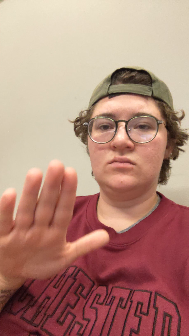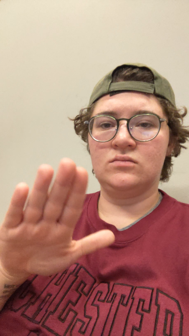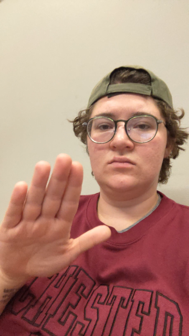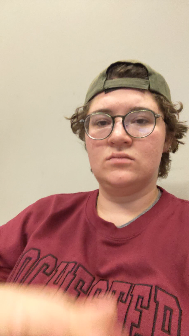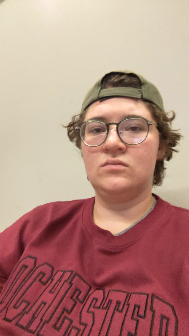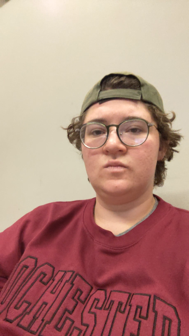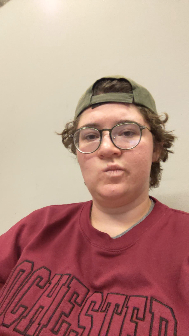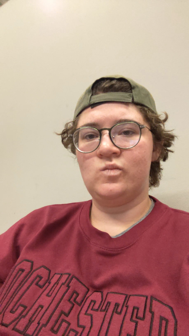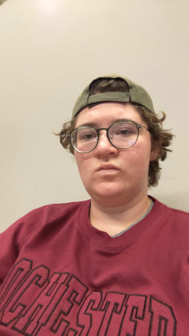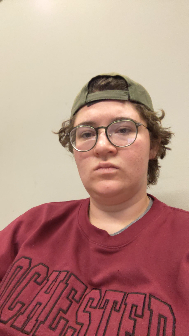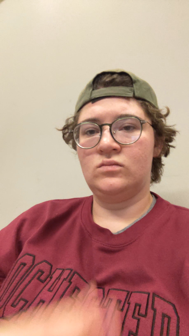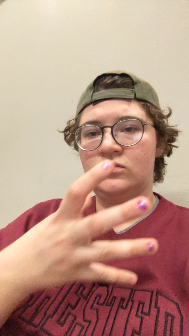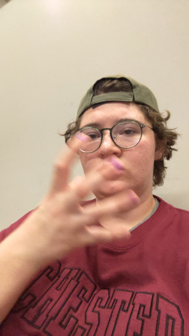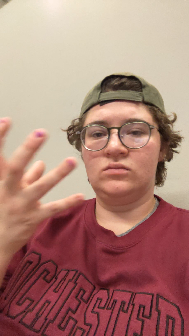much